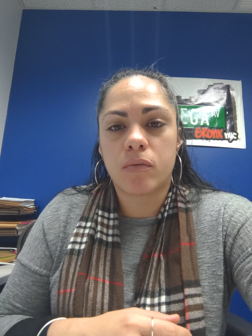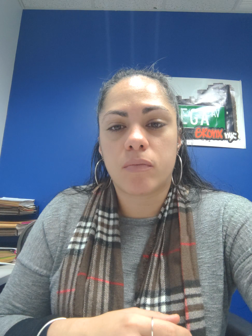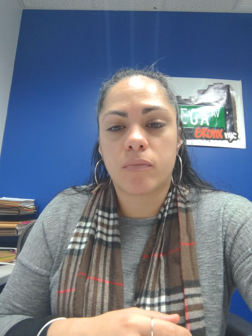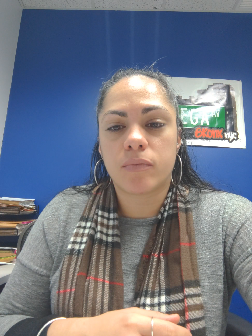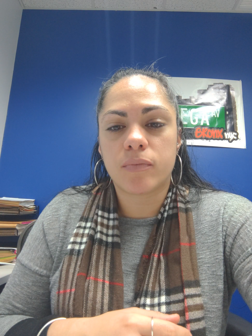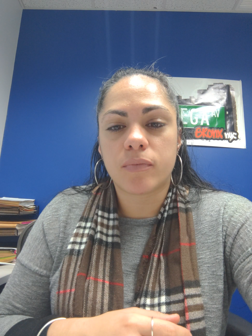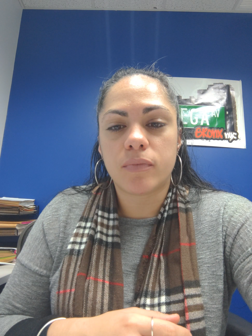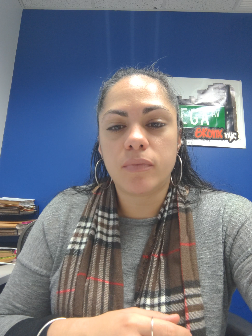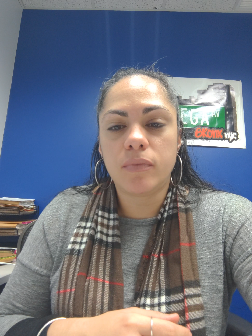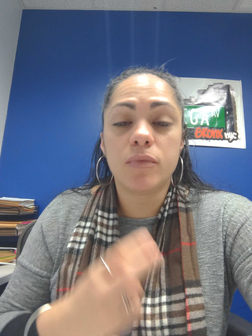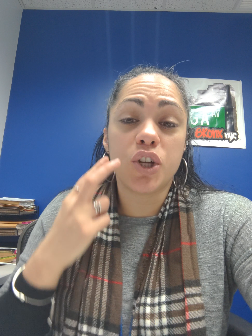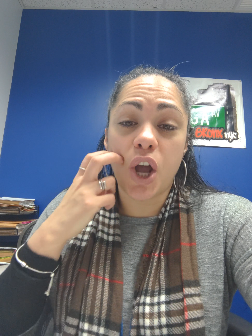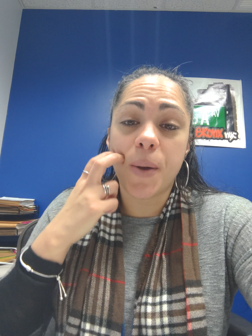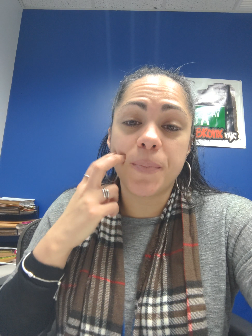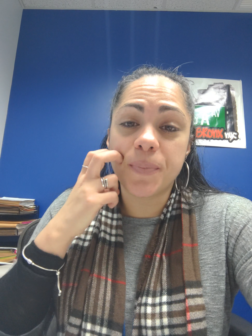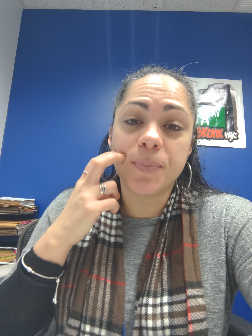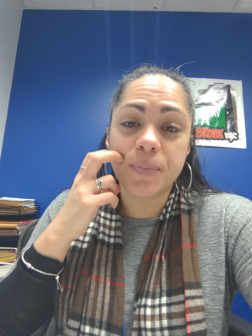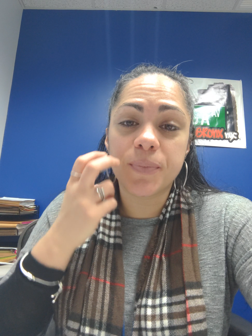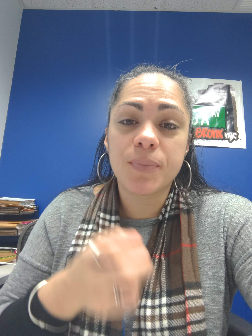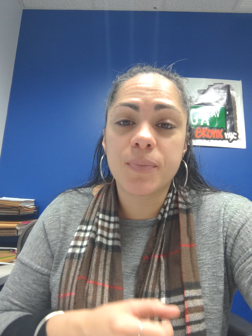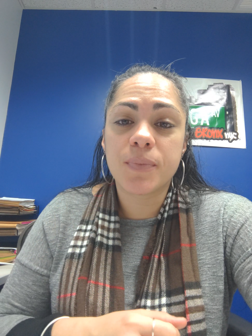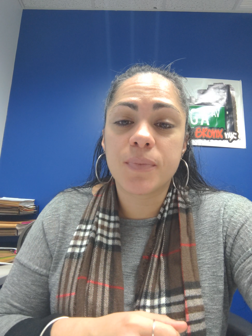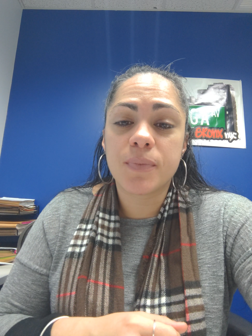gum